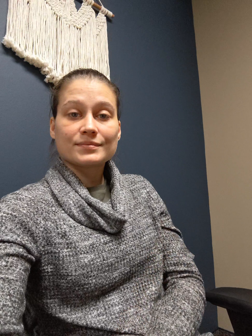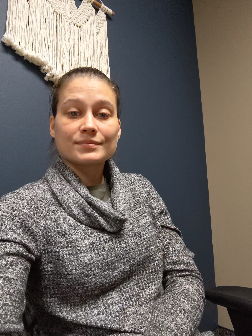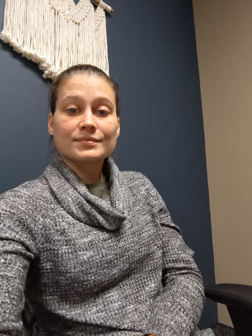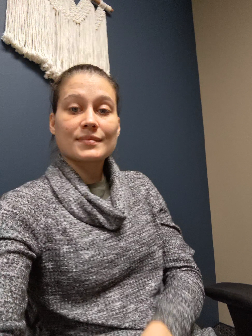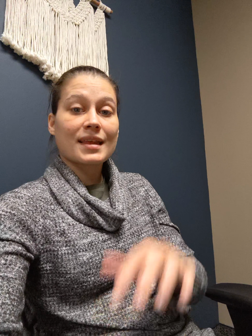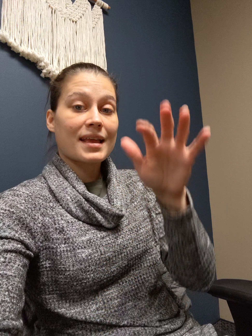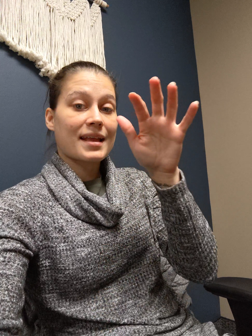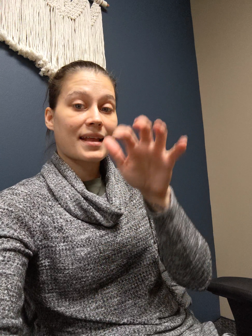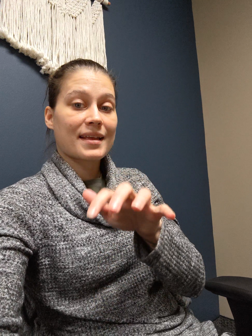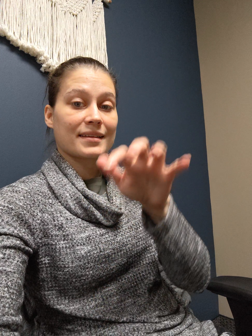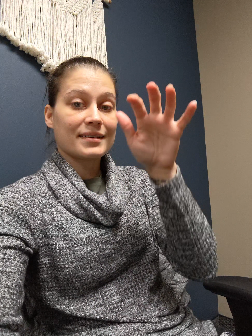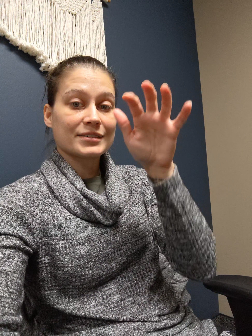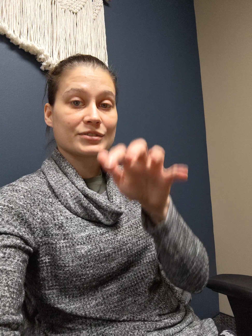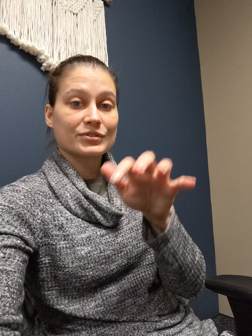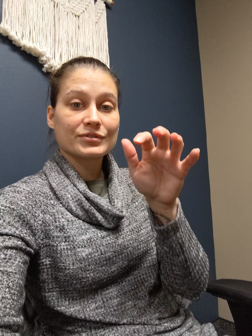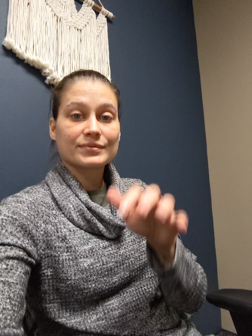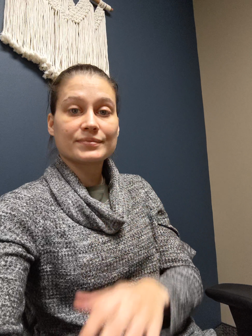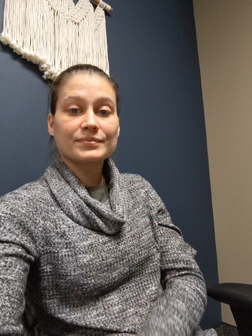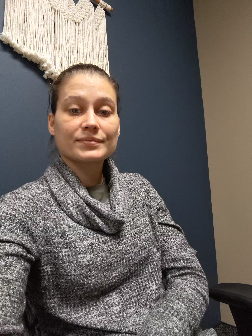alligator